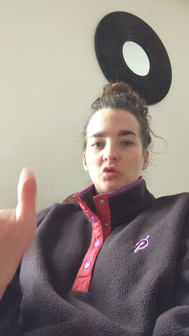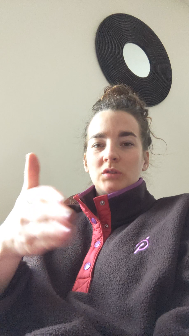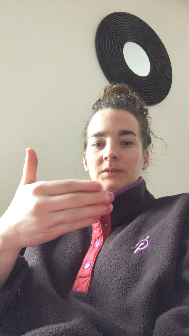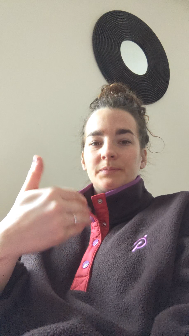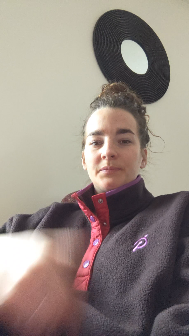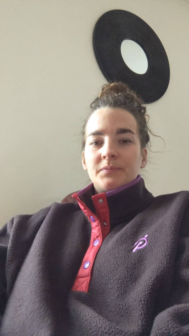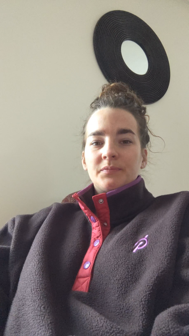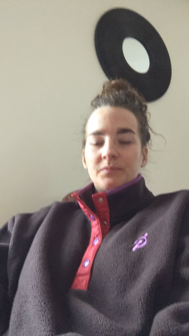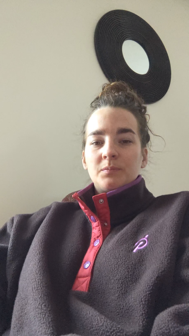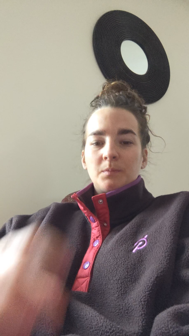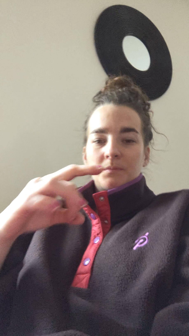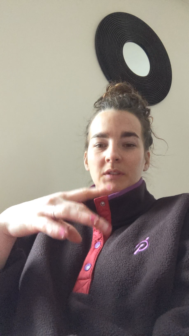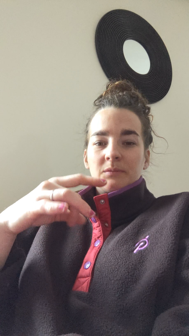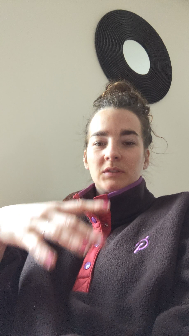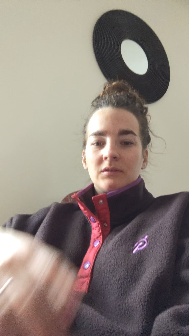pumpkin